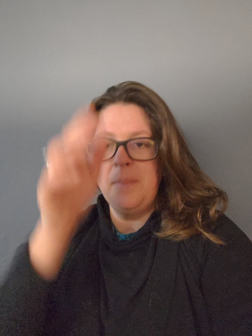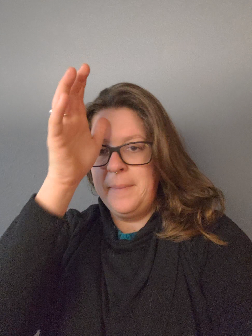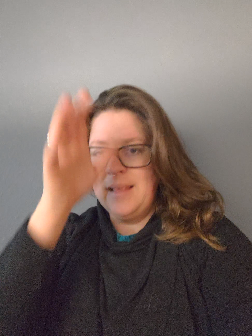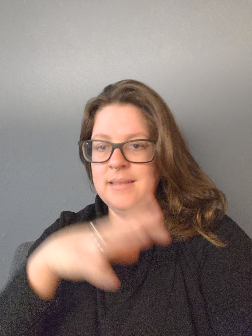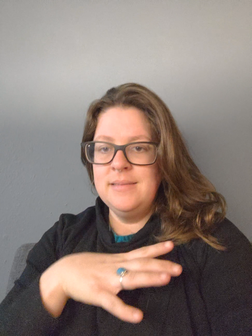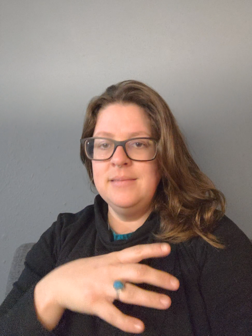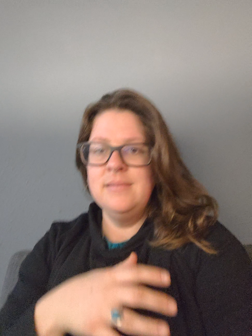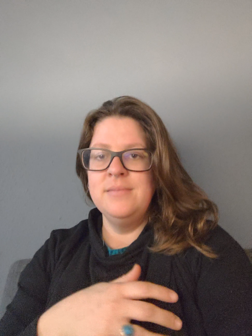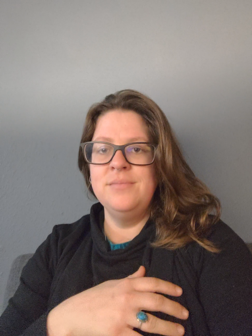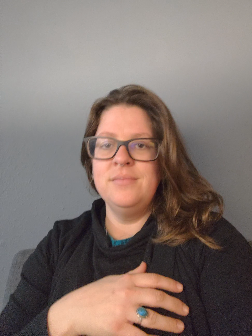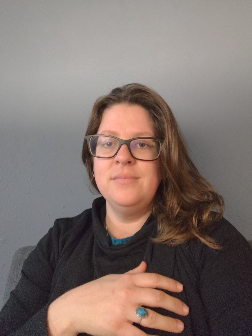man